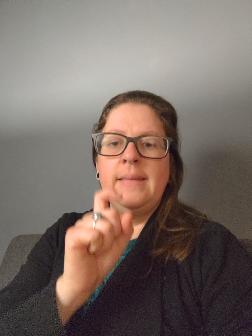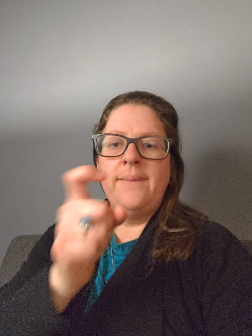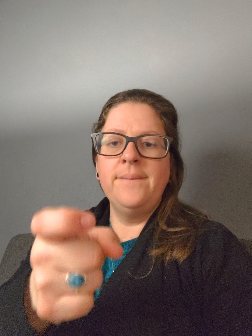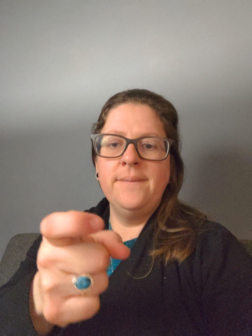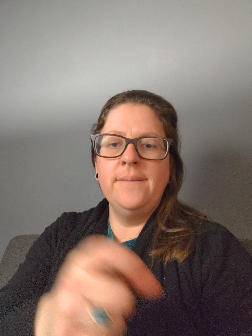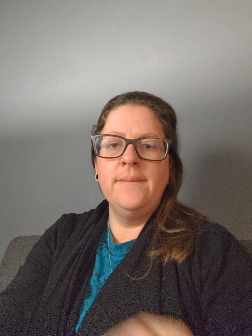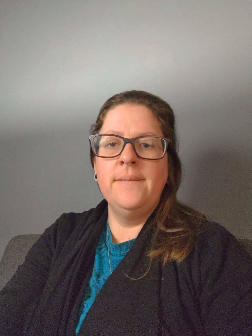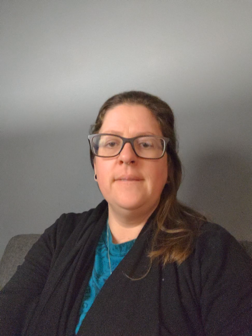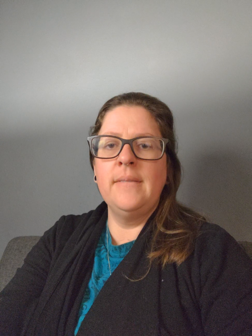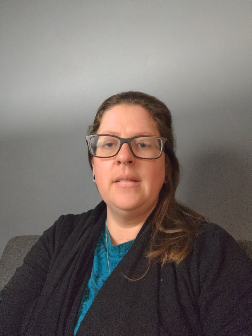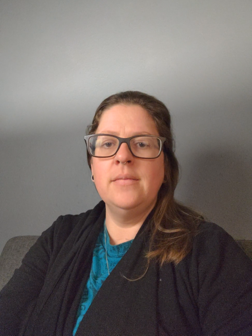gift